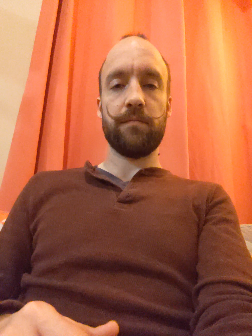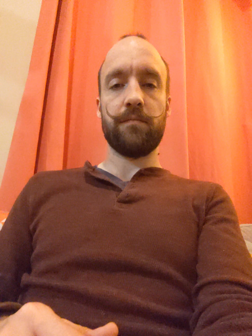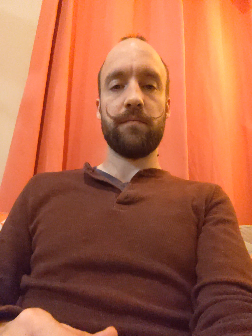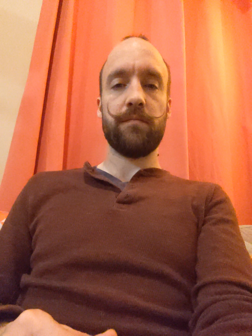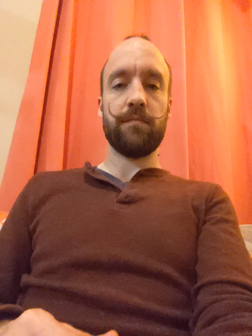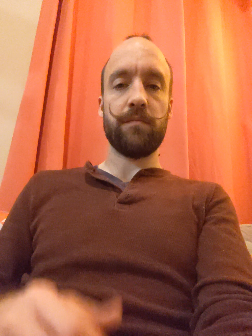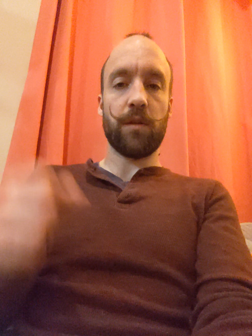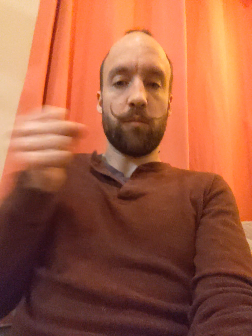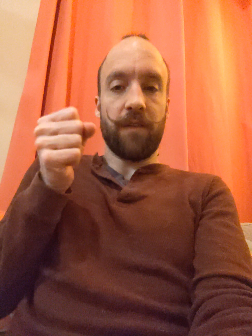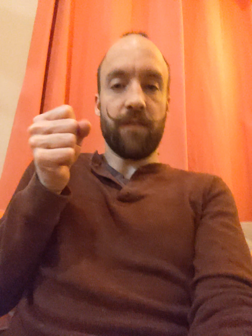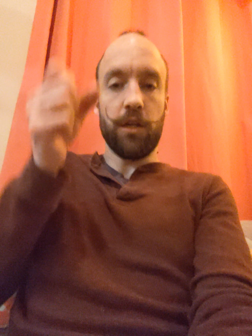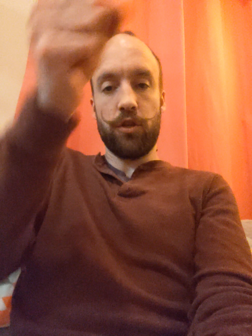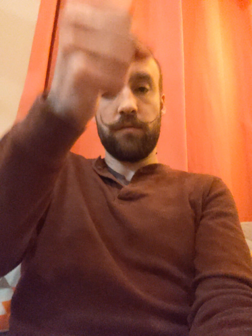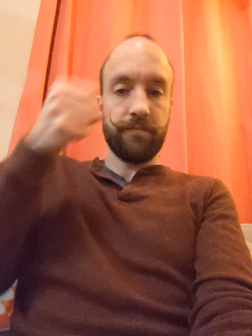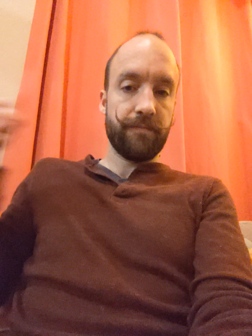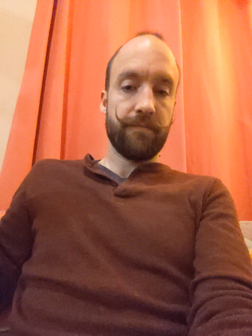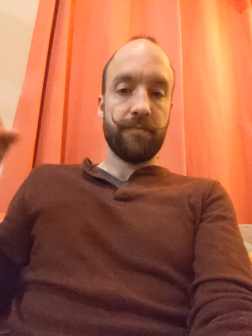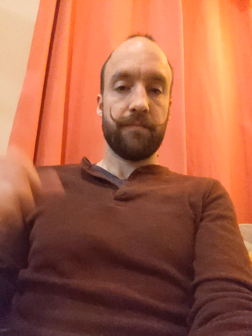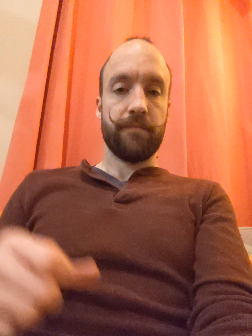refrigerator